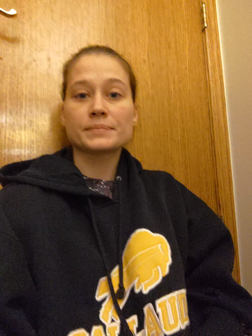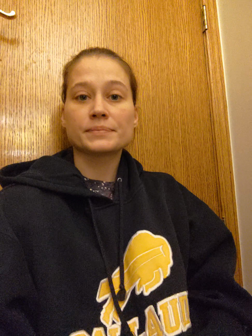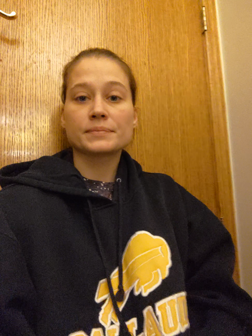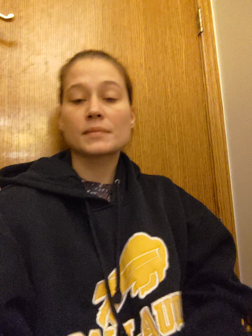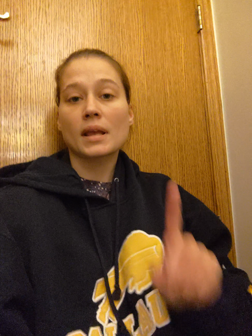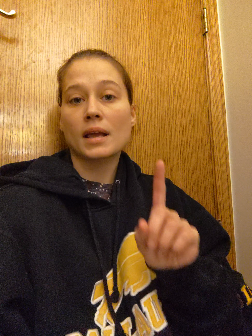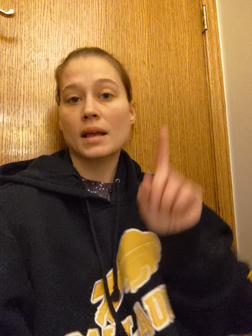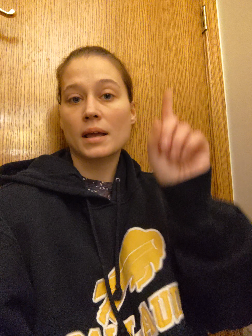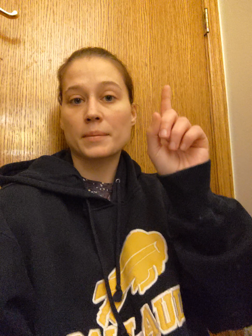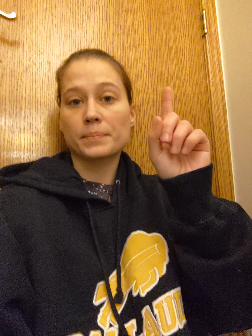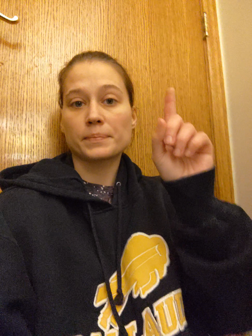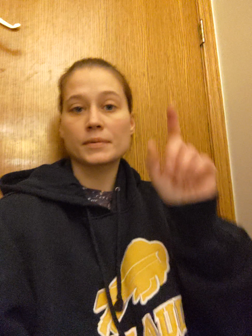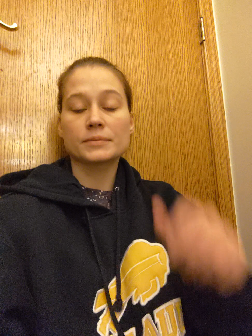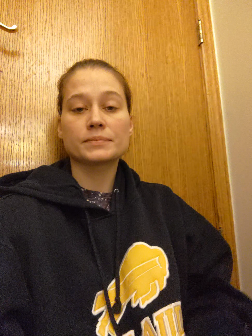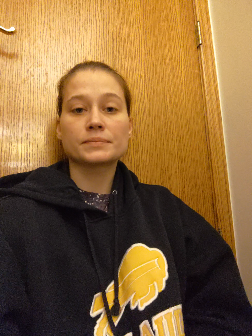up